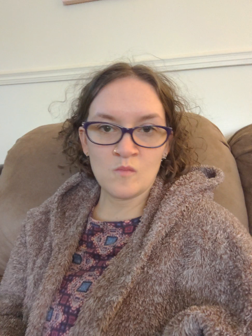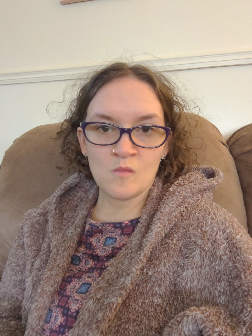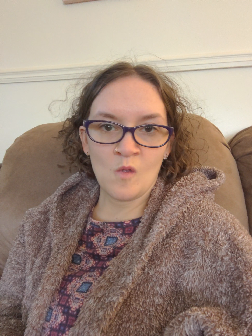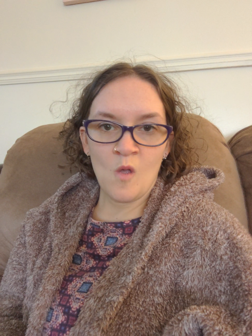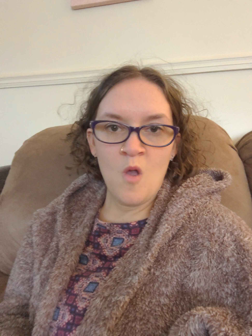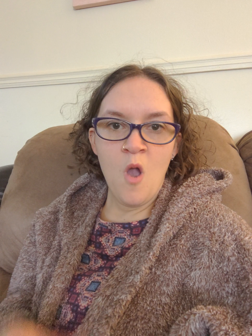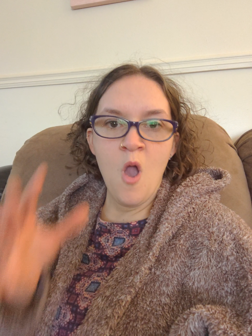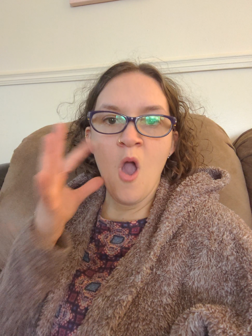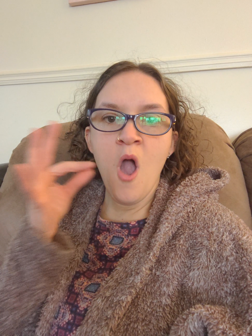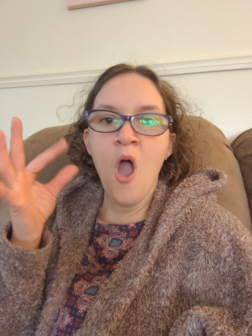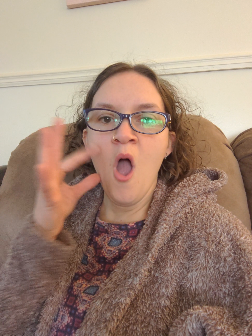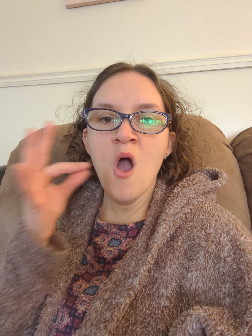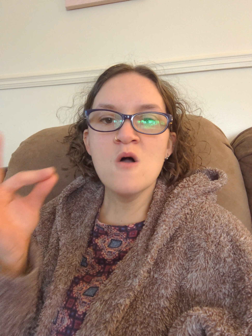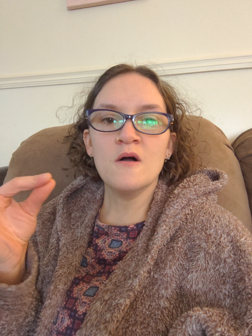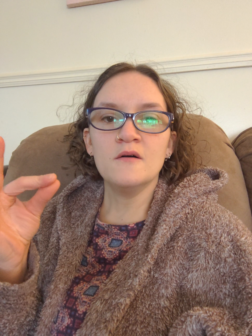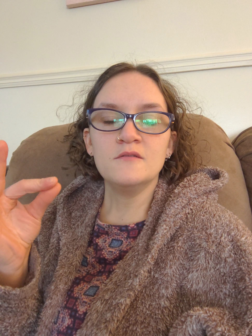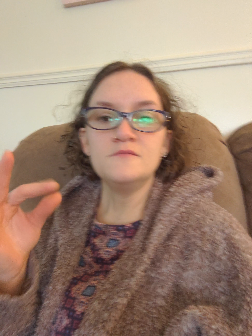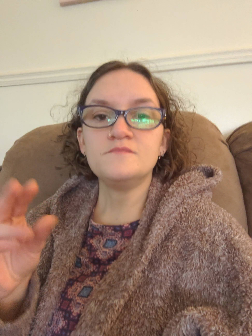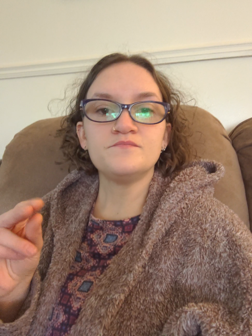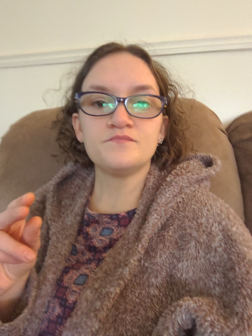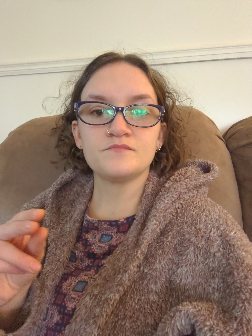cut